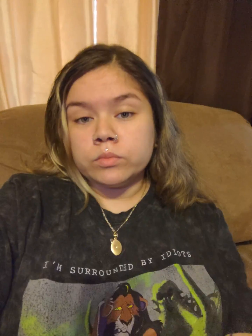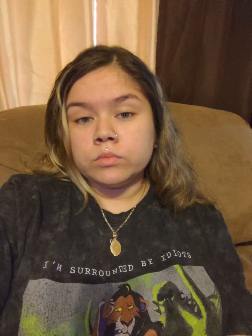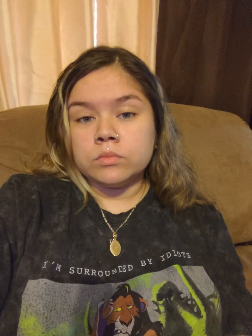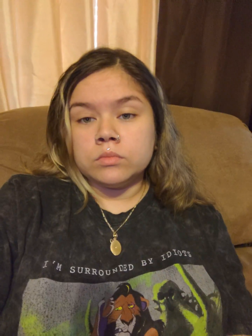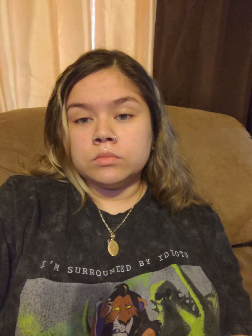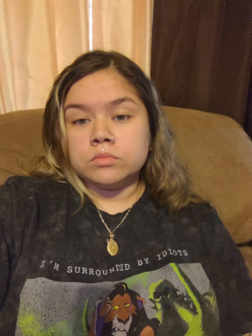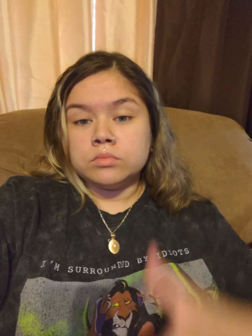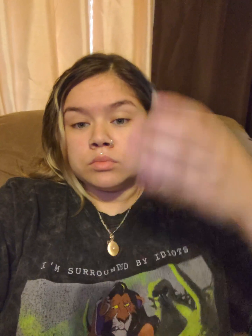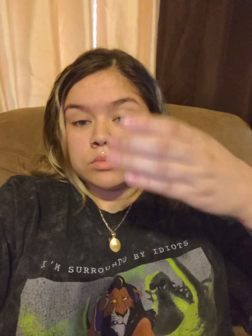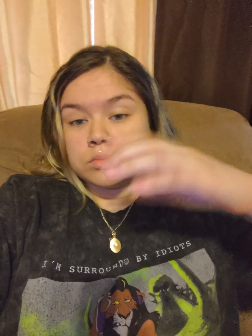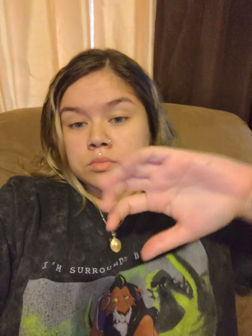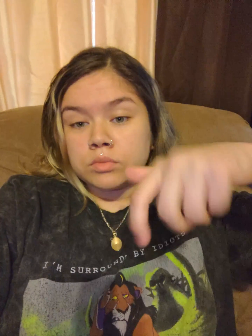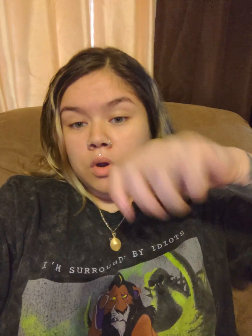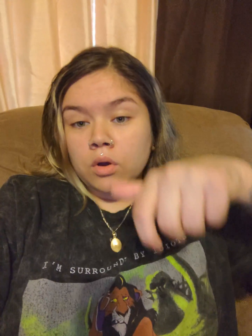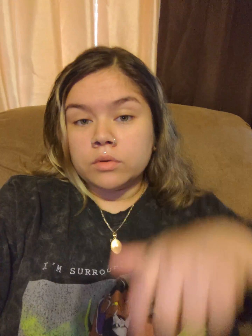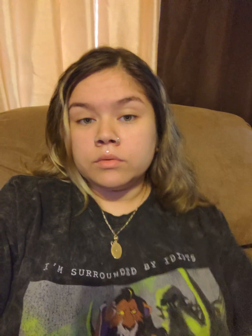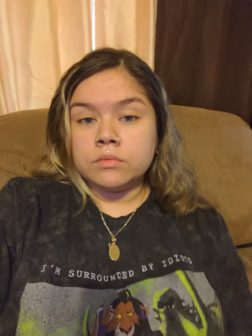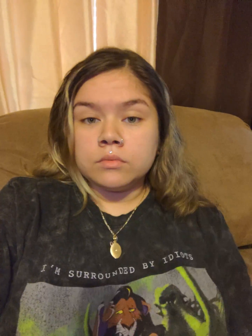jar